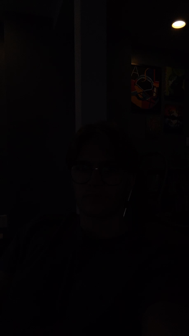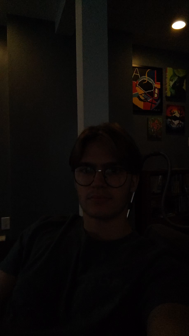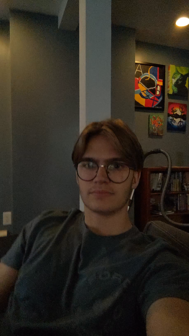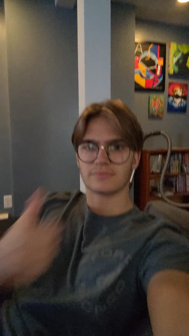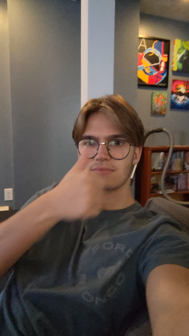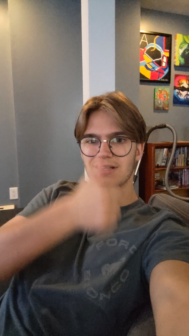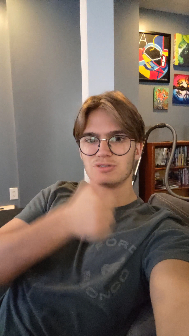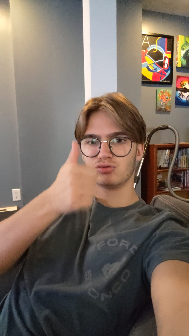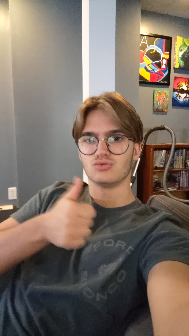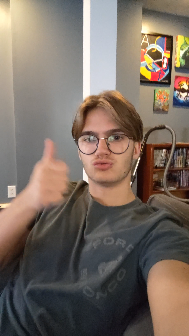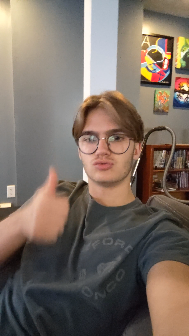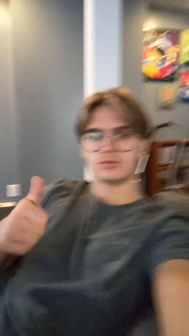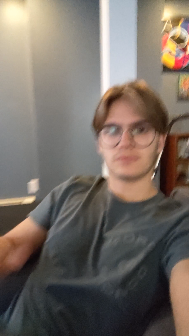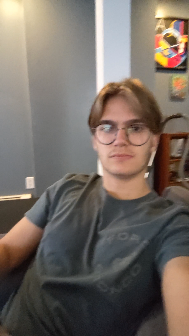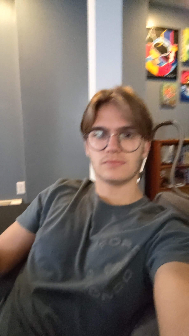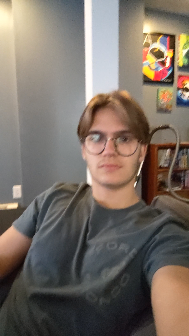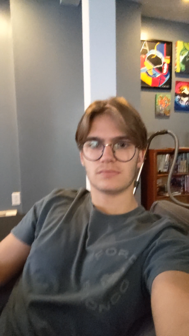each